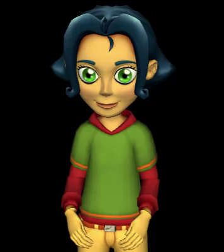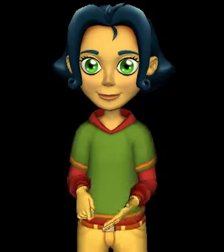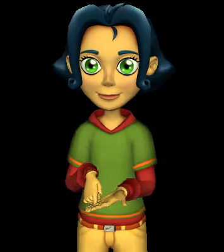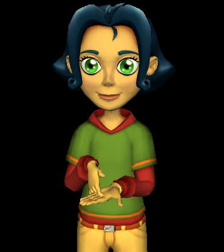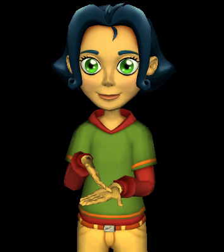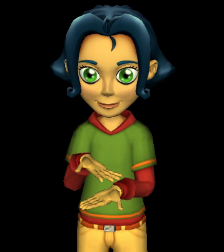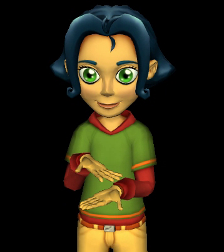باهض